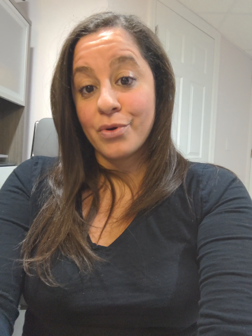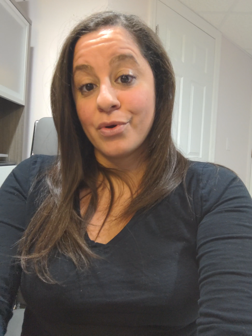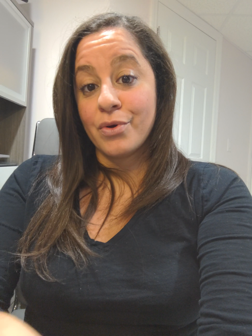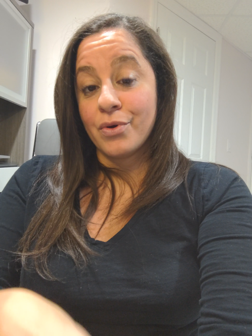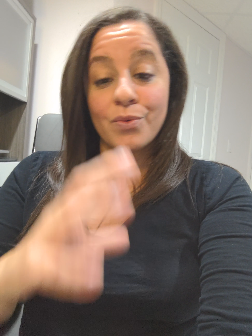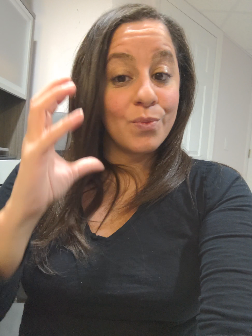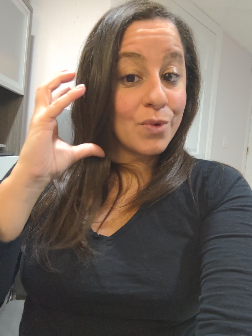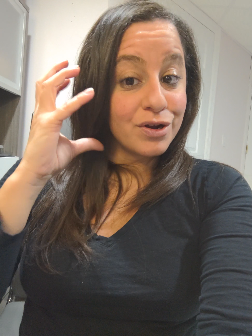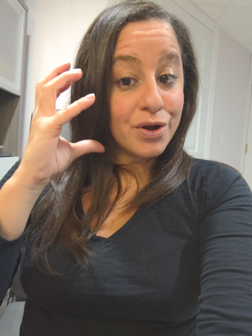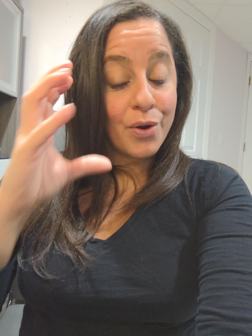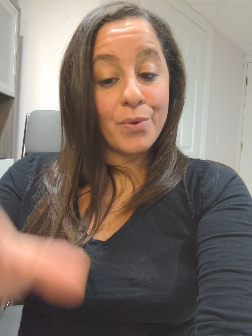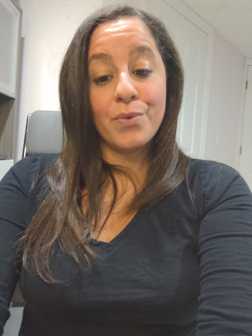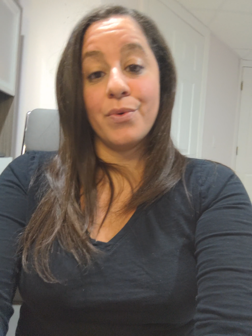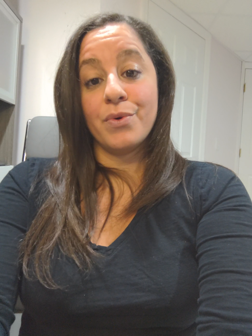radio